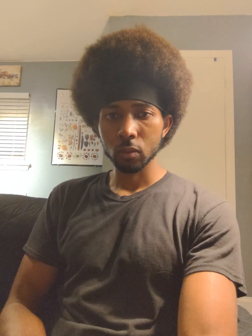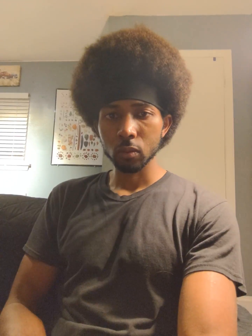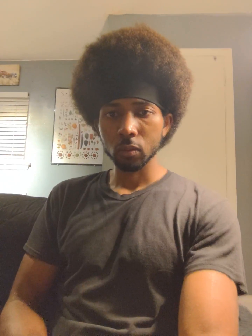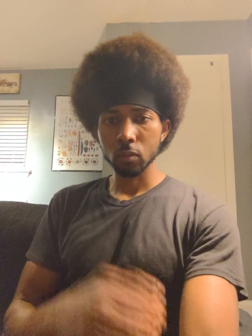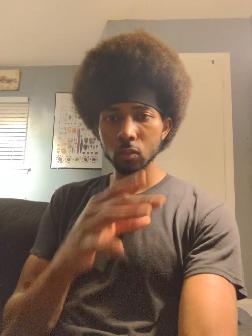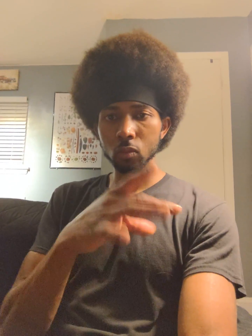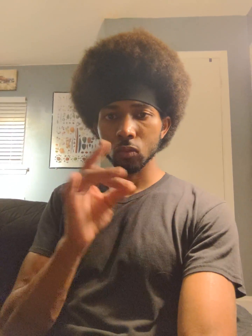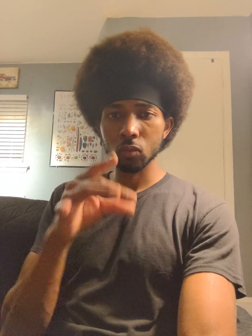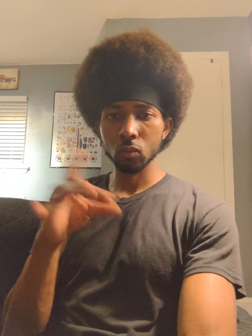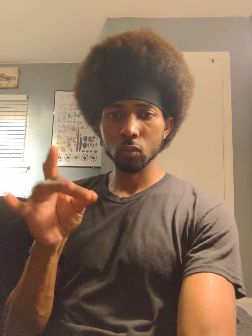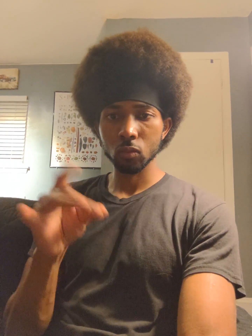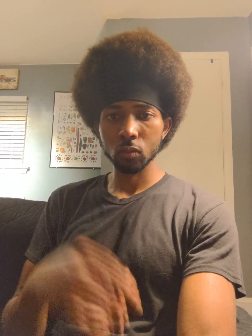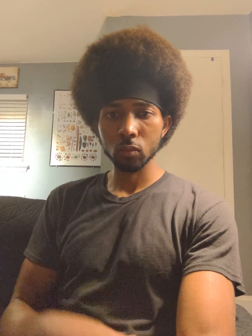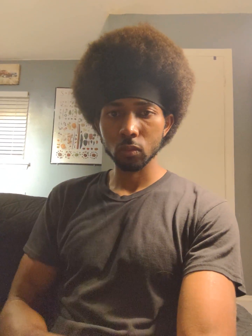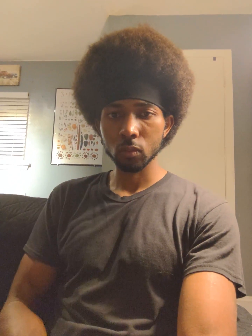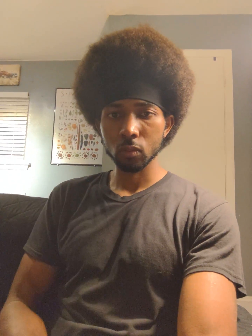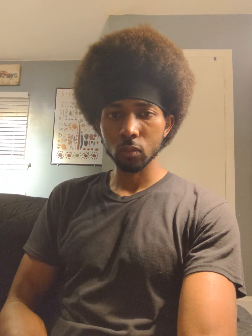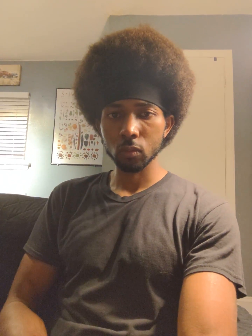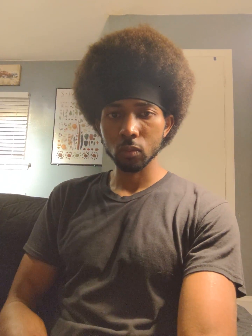choose